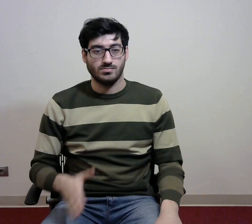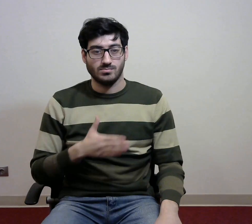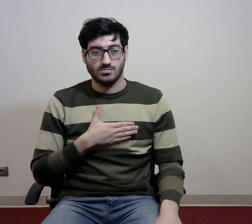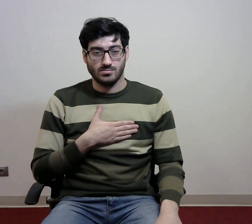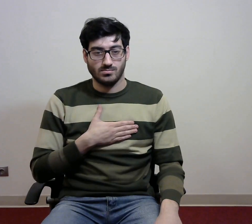mən